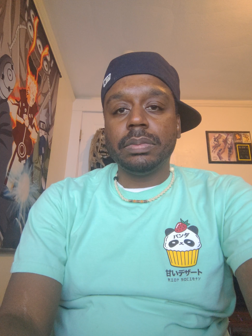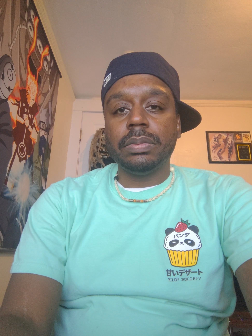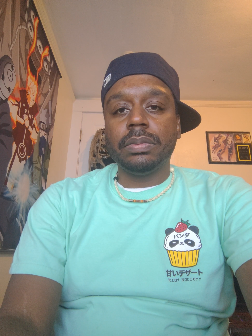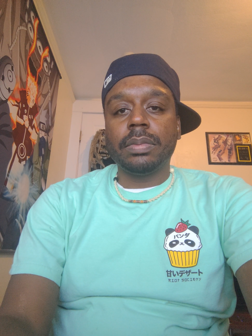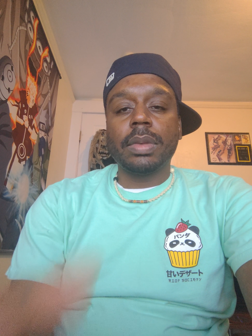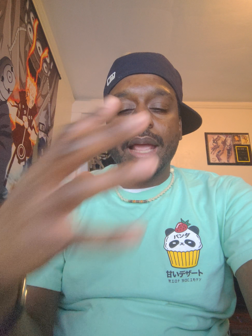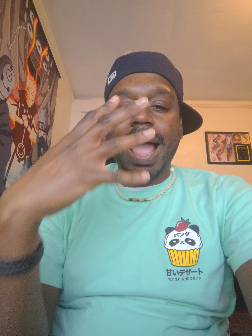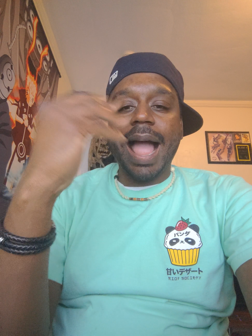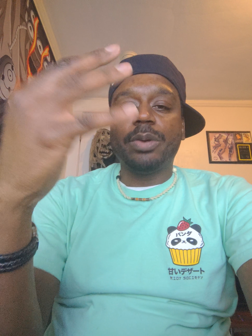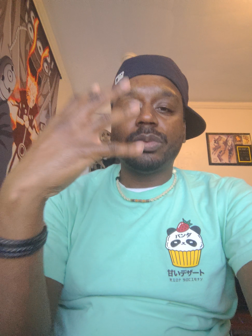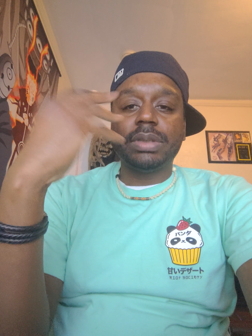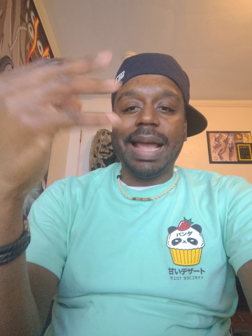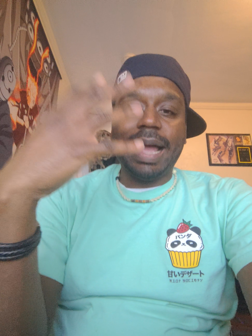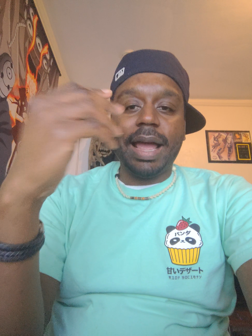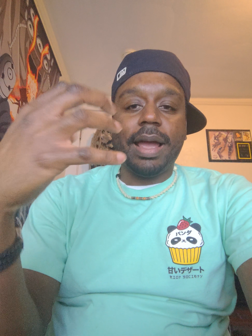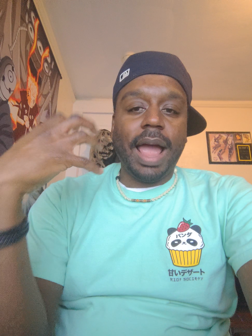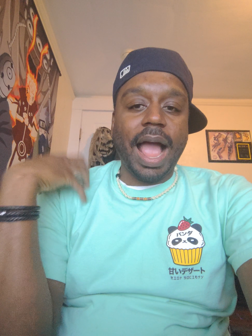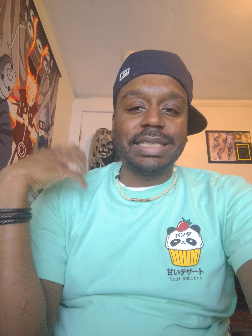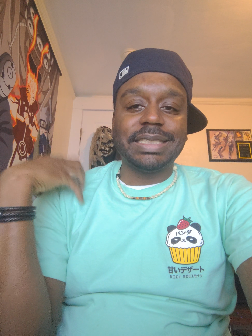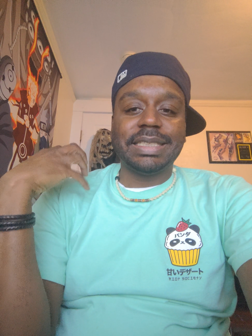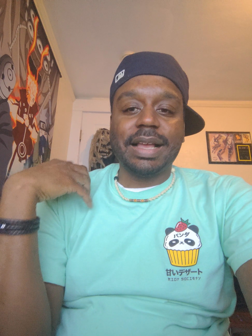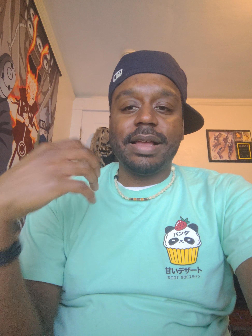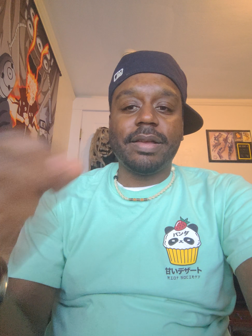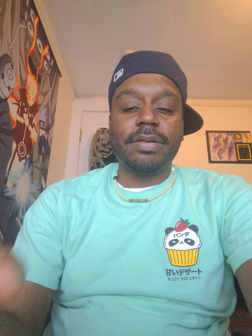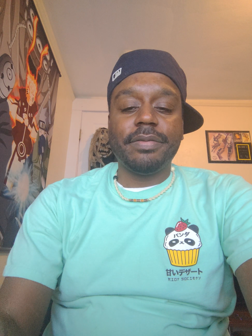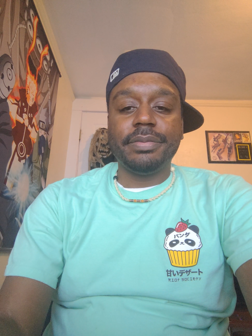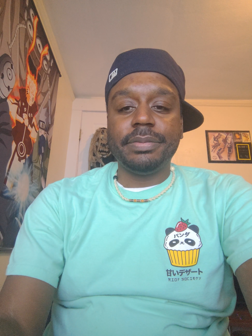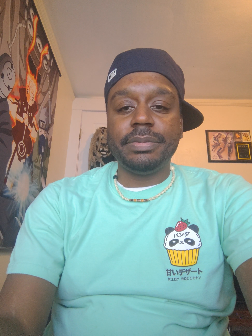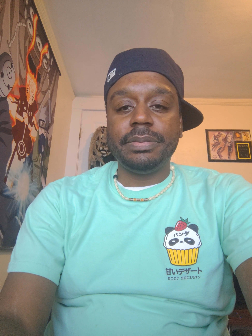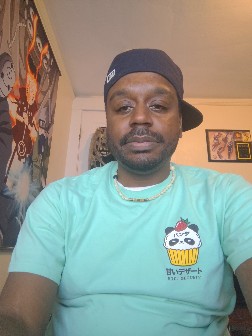outside